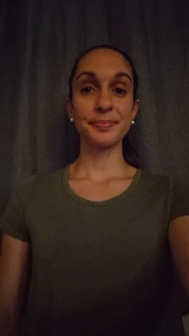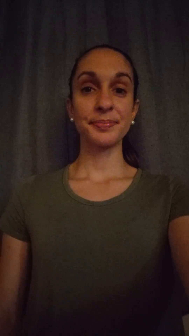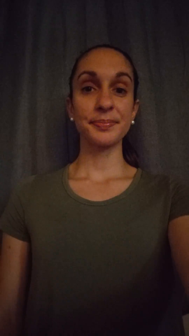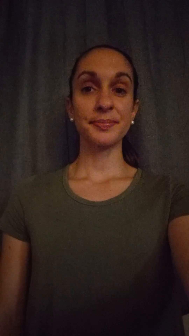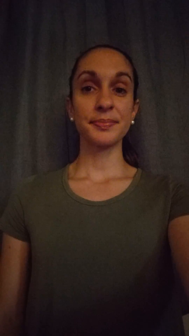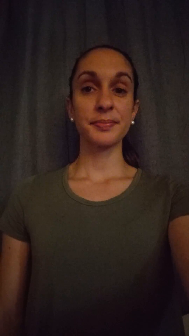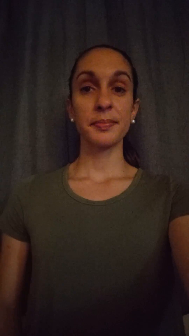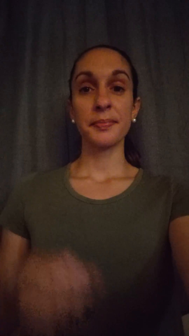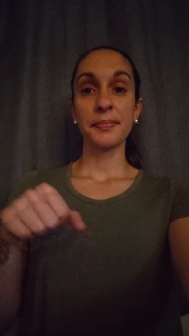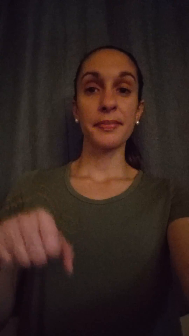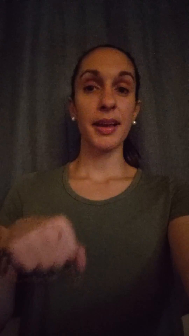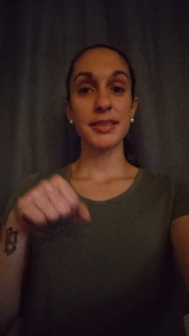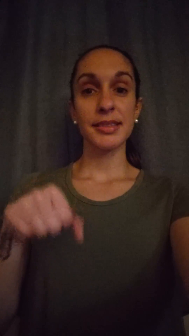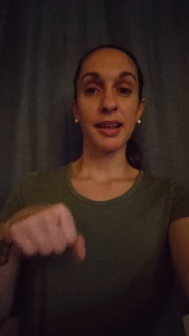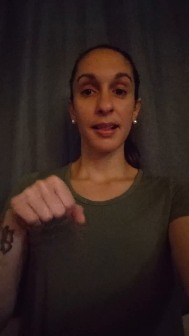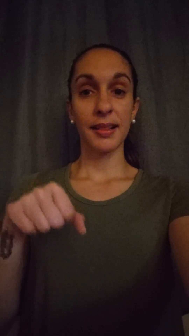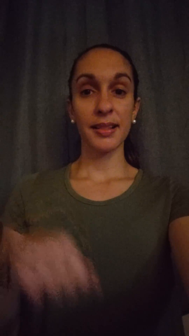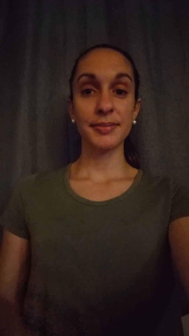bicycle